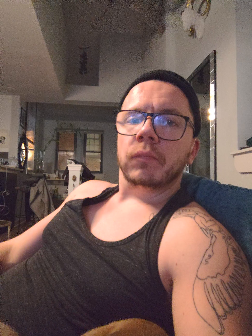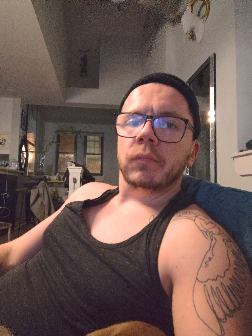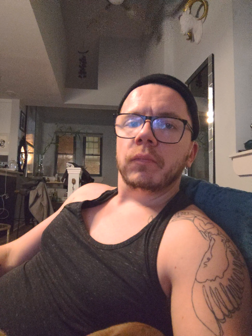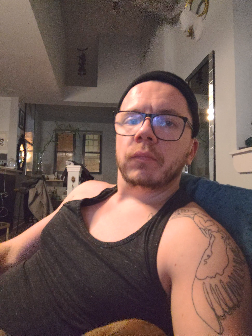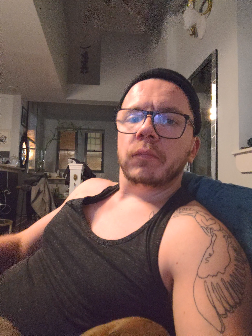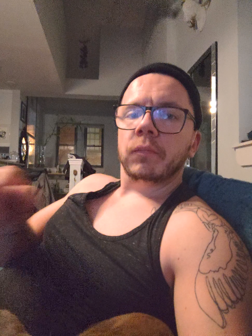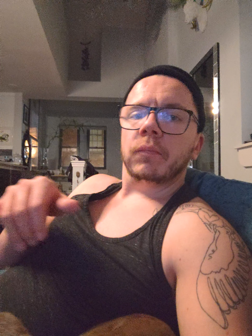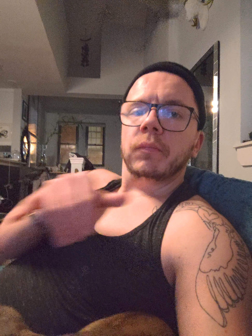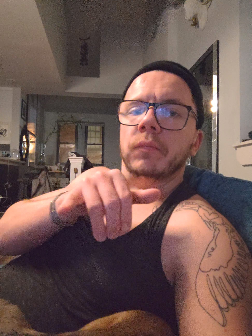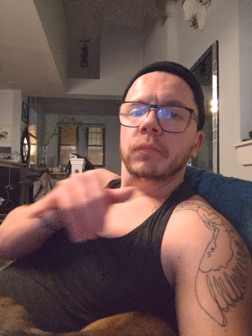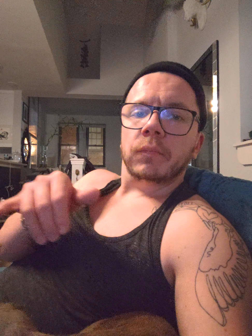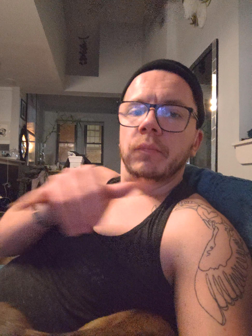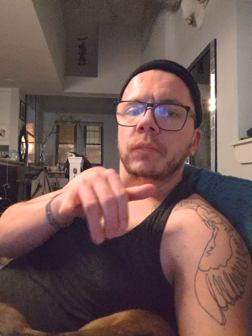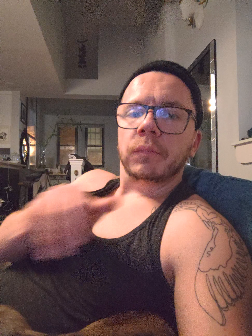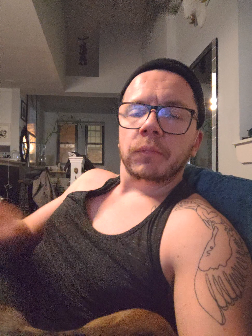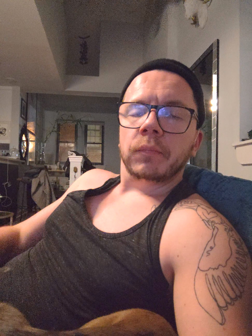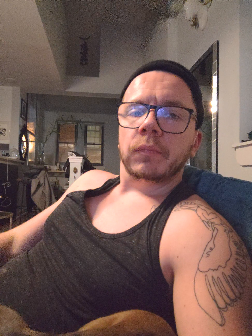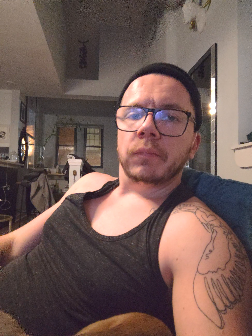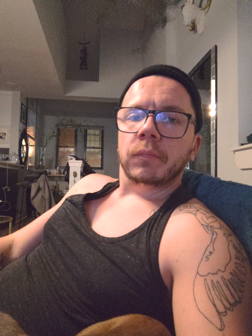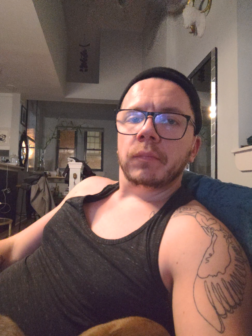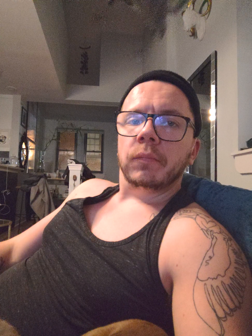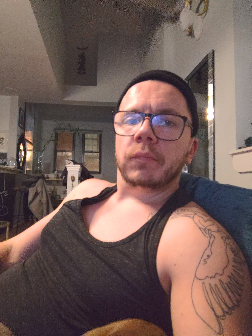same